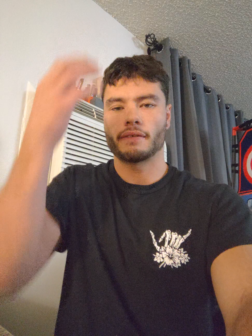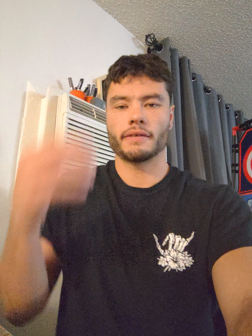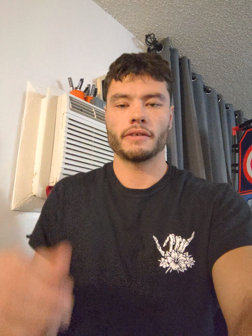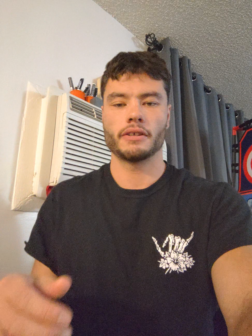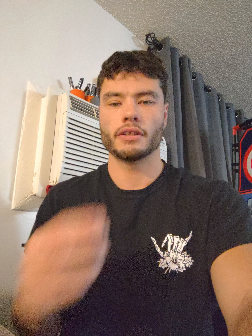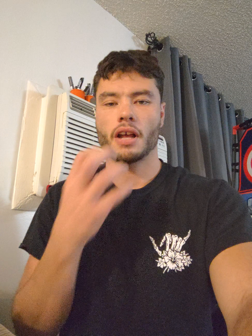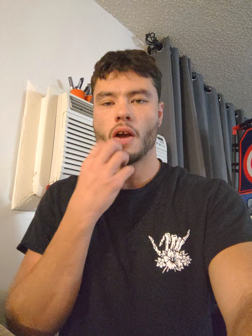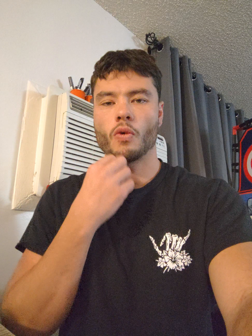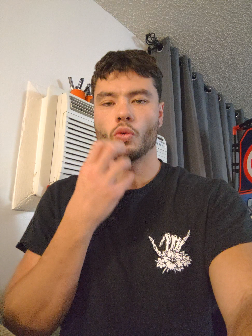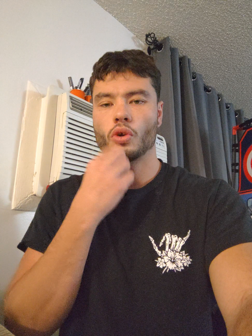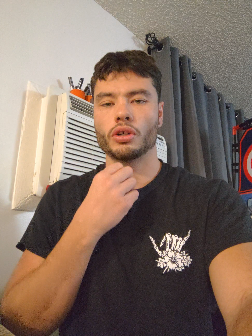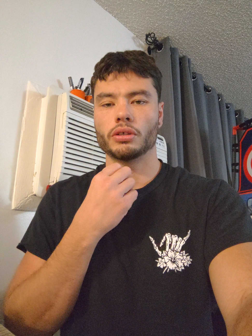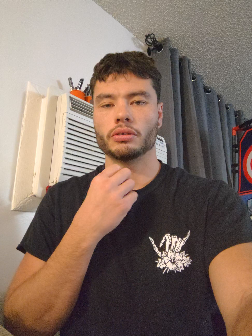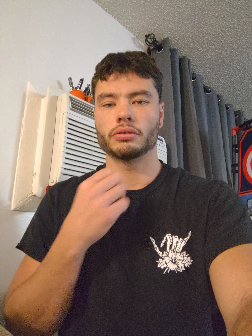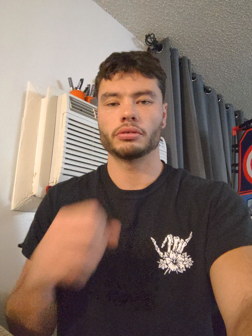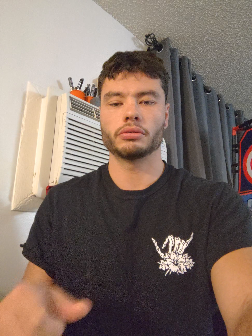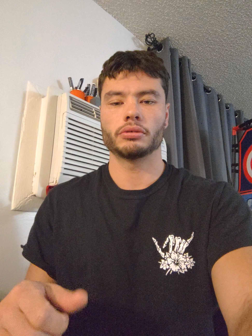underwear